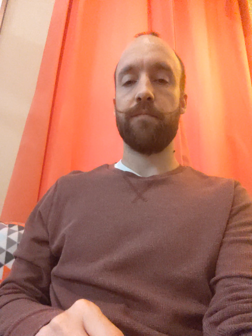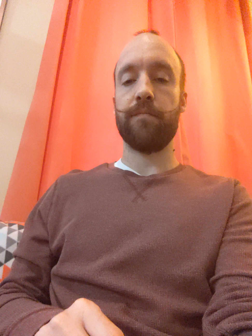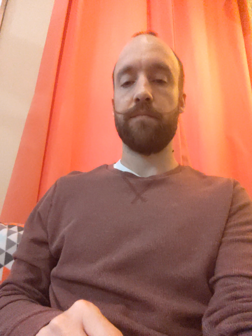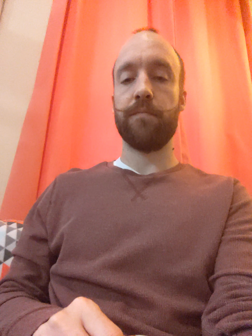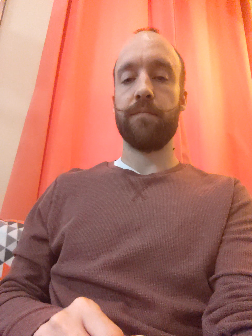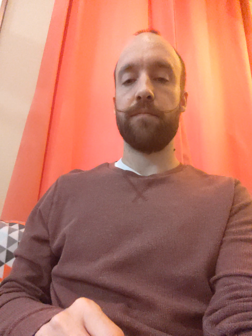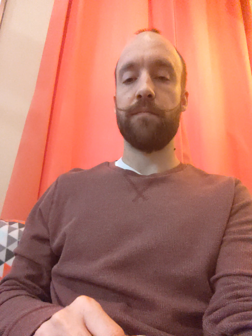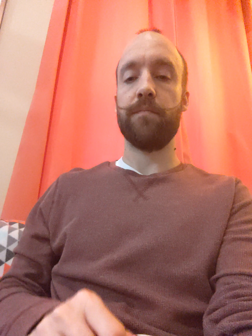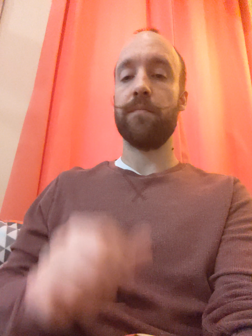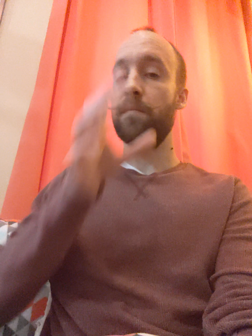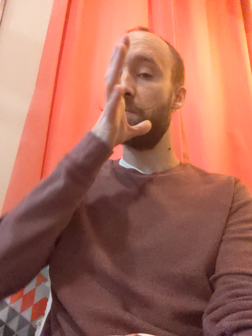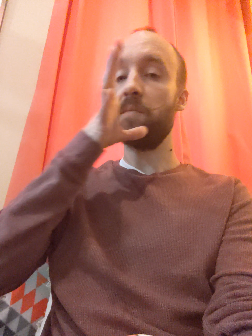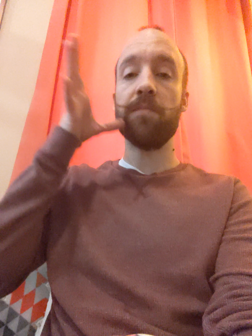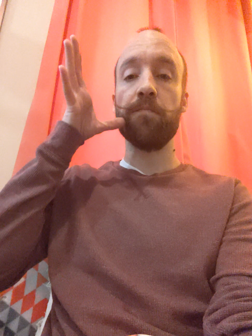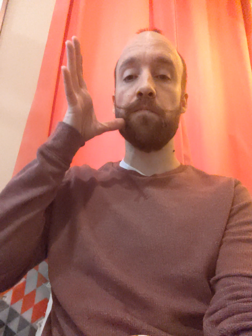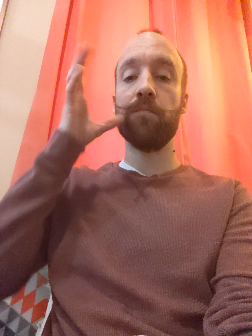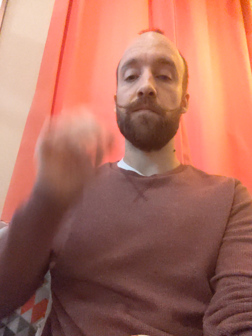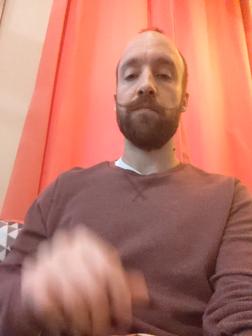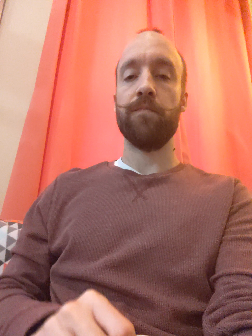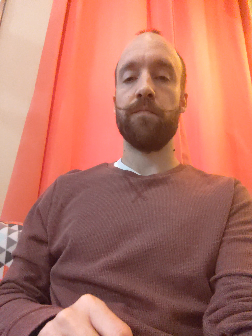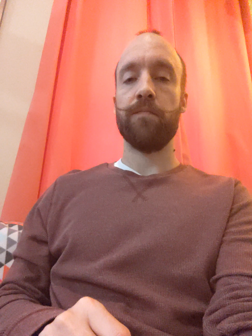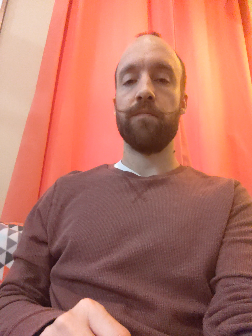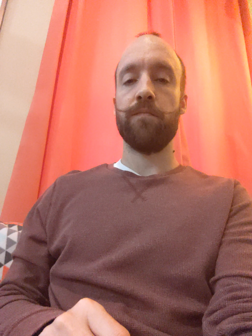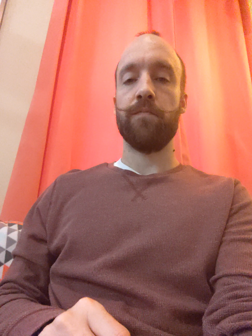farm